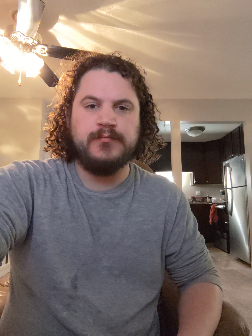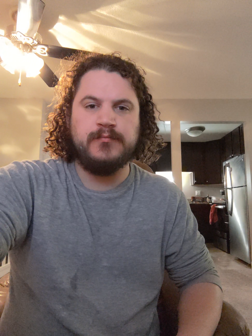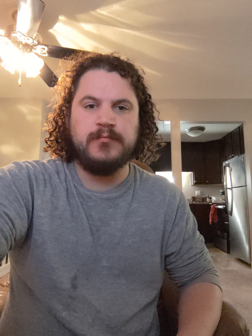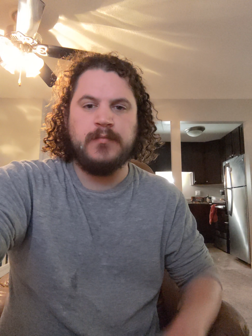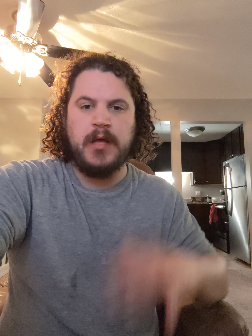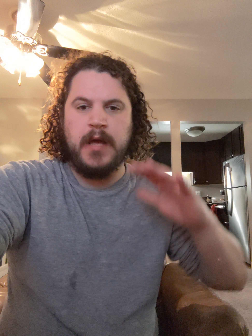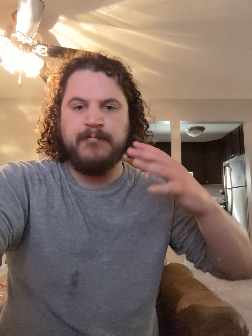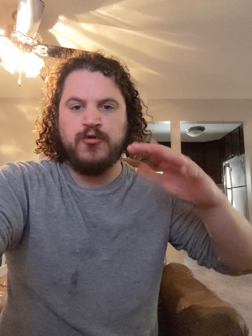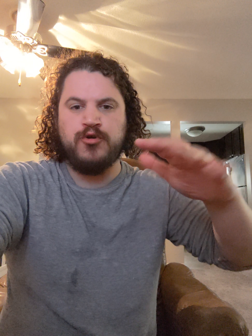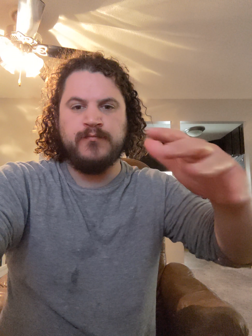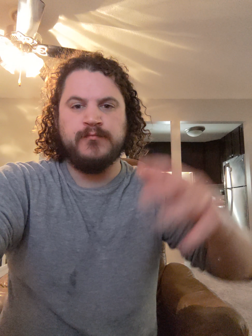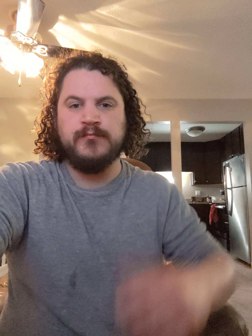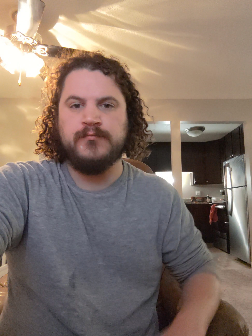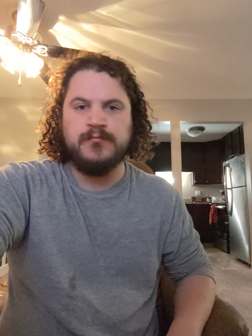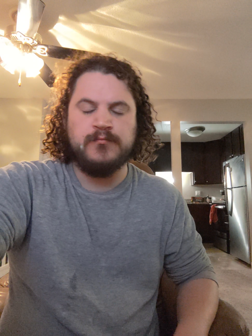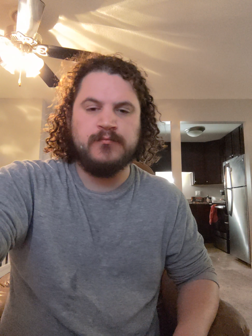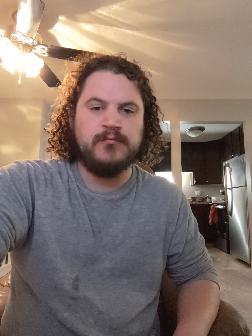helicopter